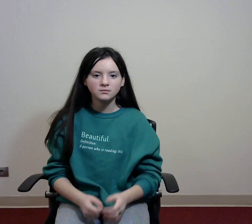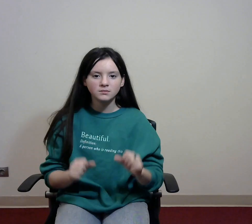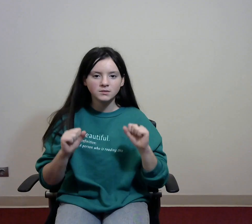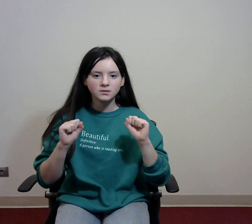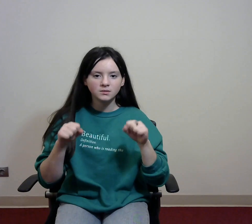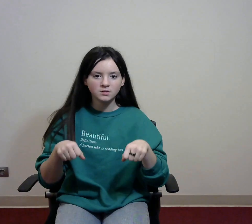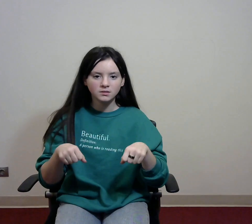olar